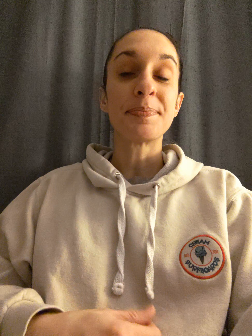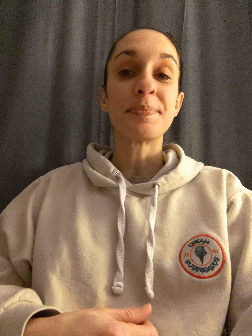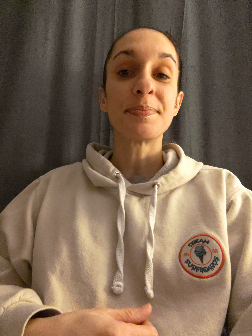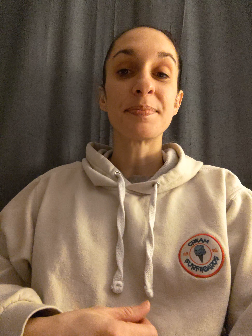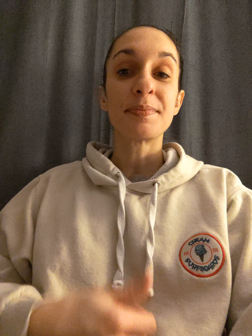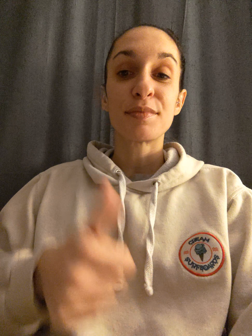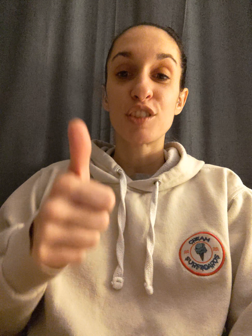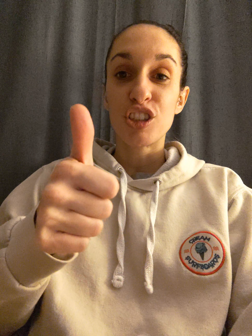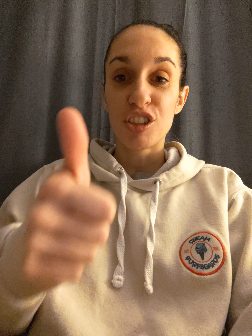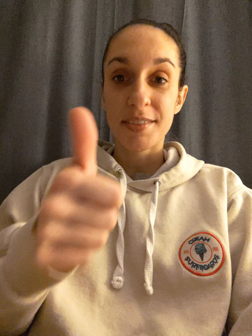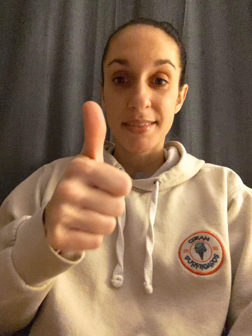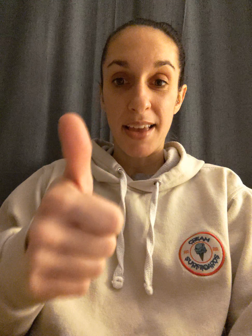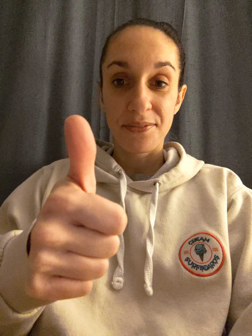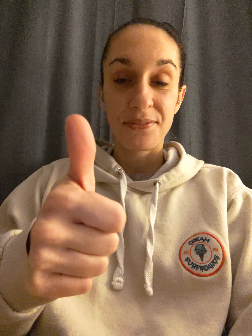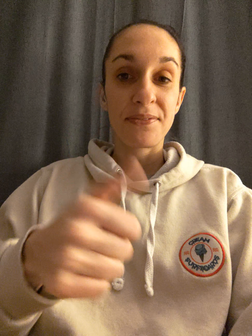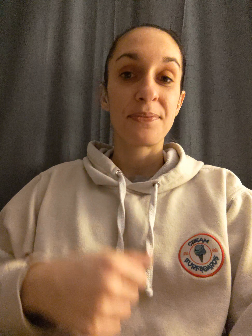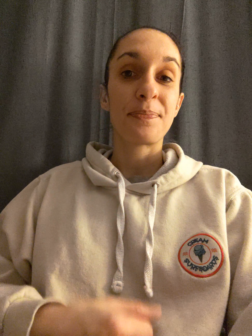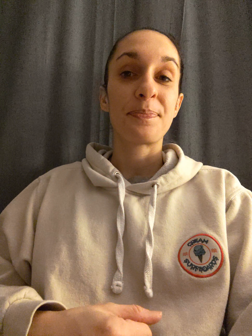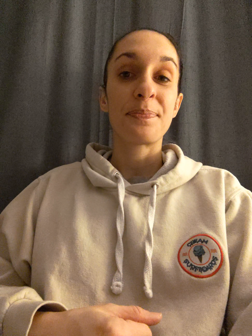yourself